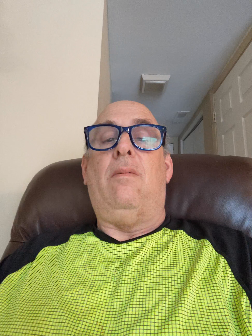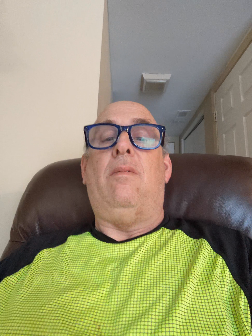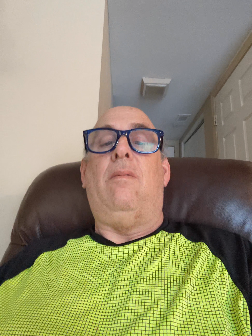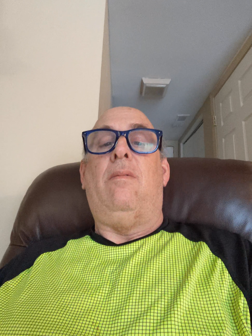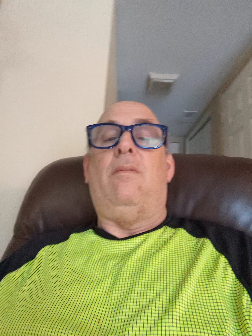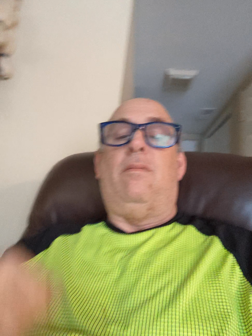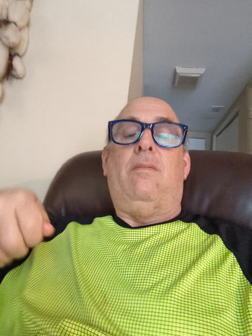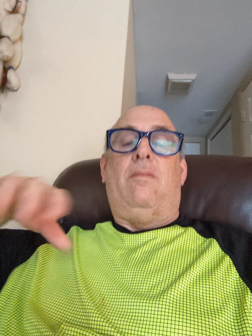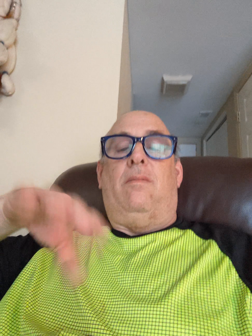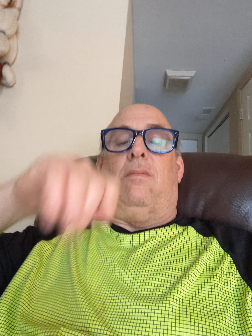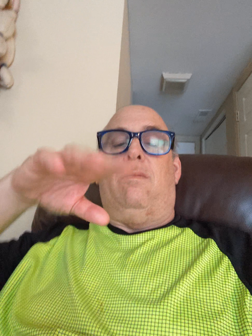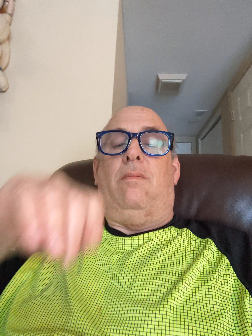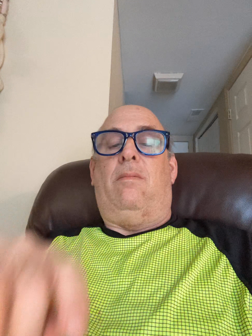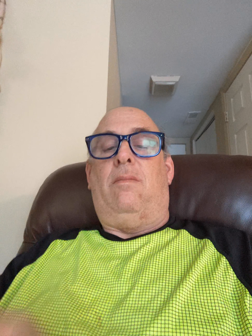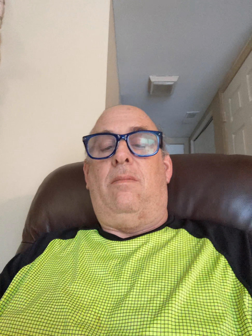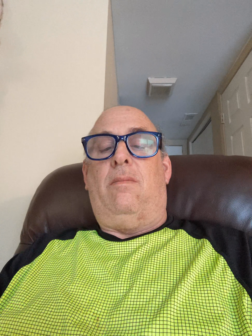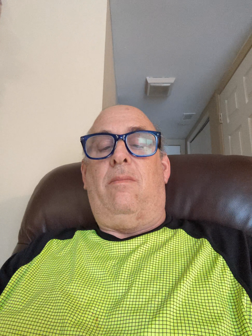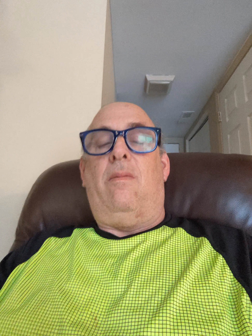vacuum